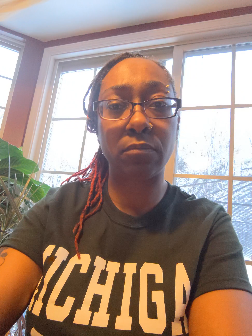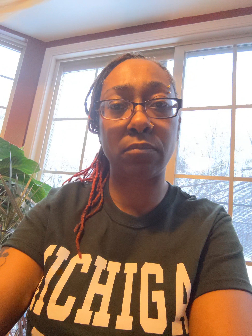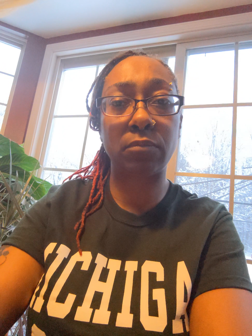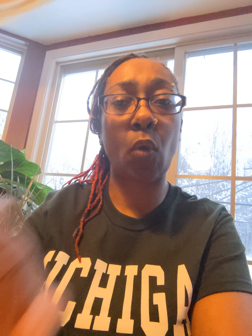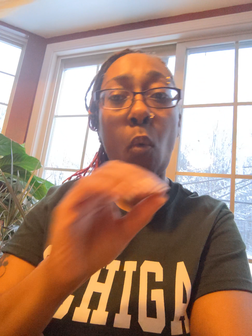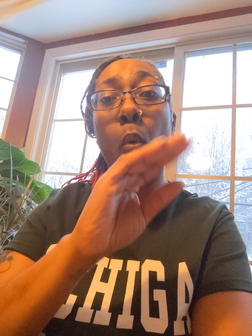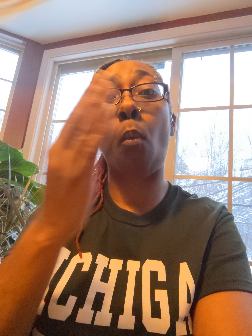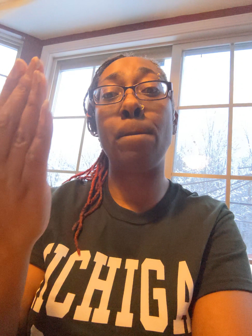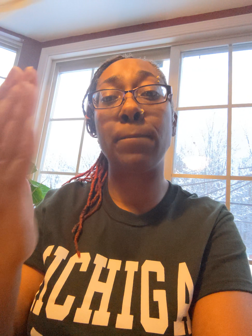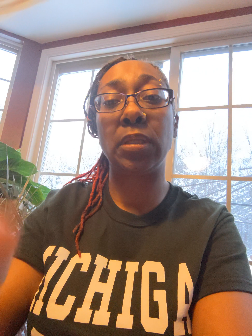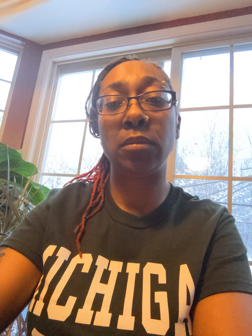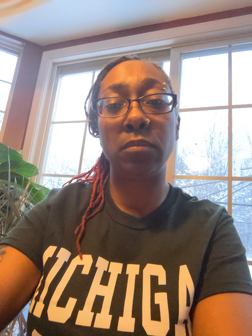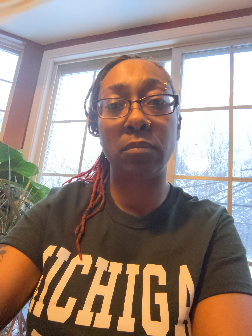open